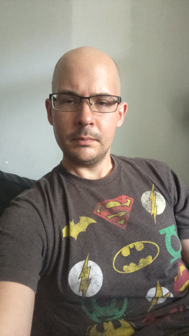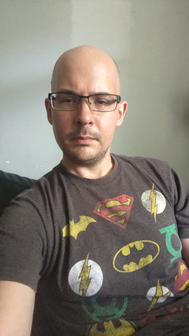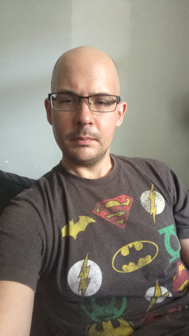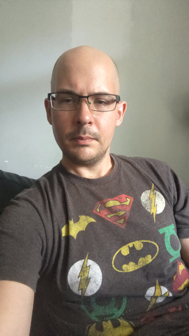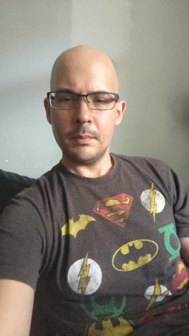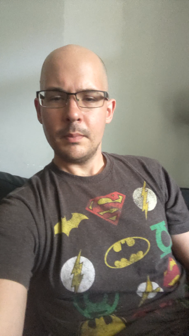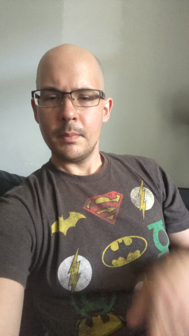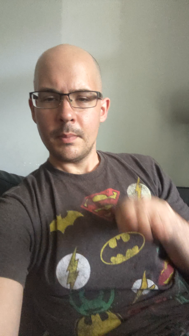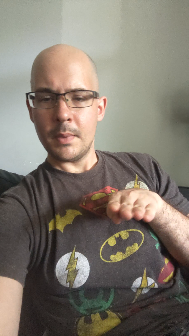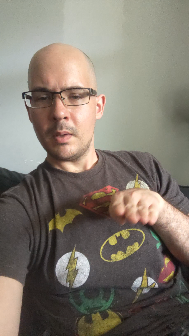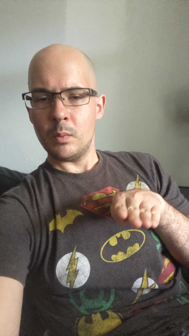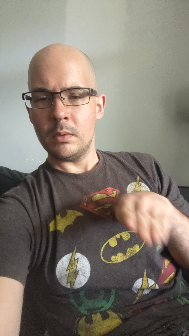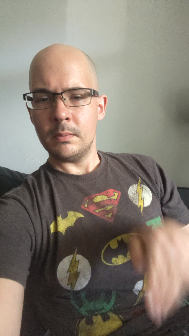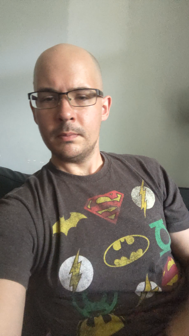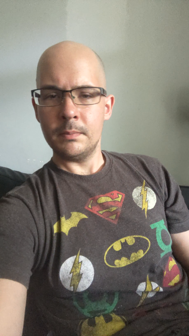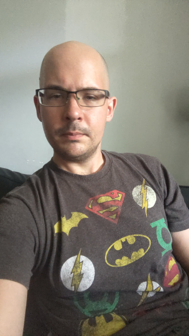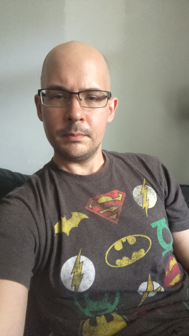penguin